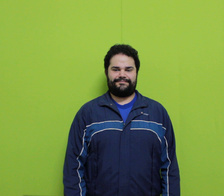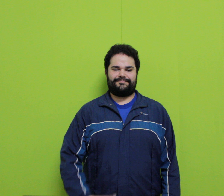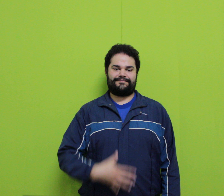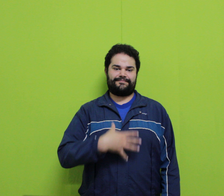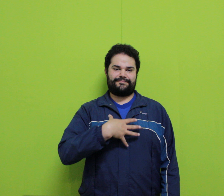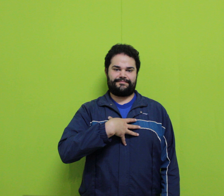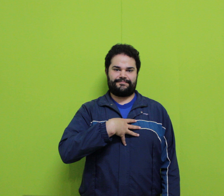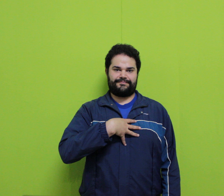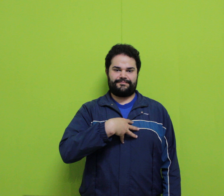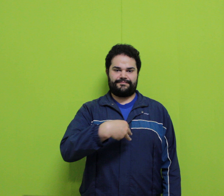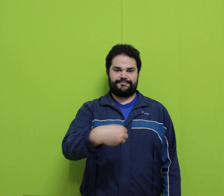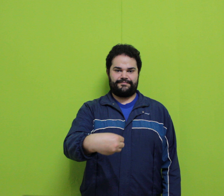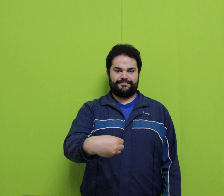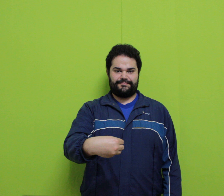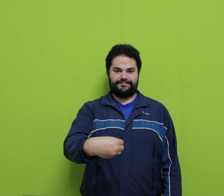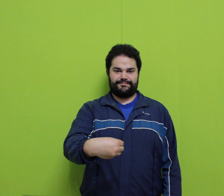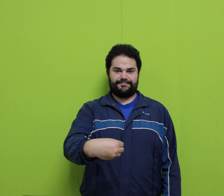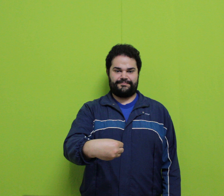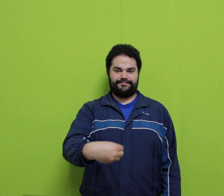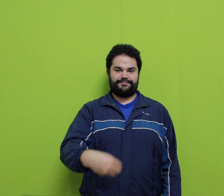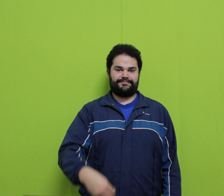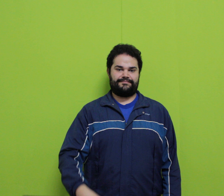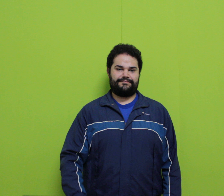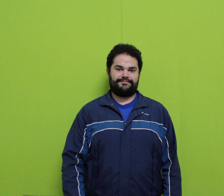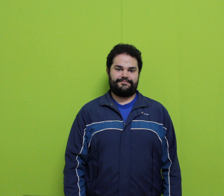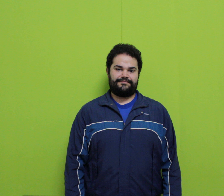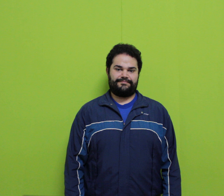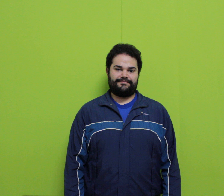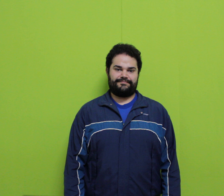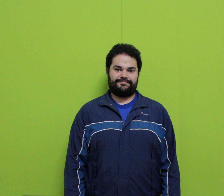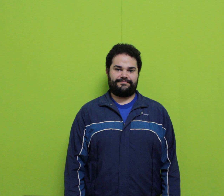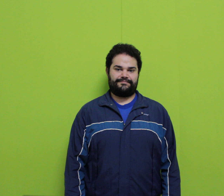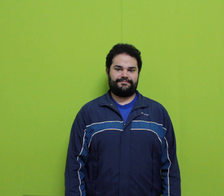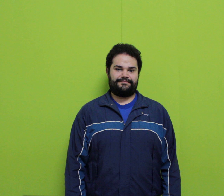filho